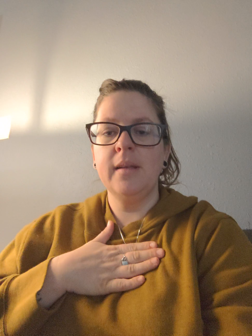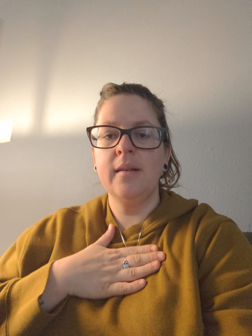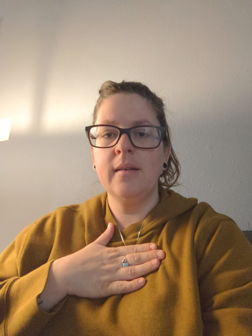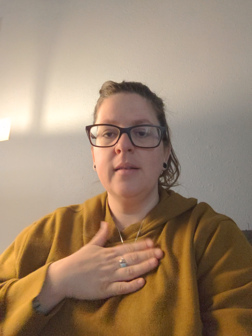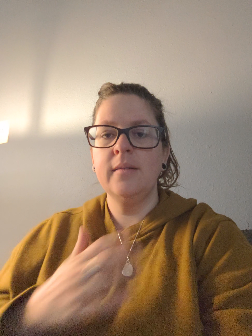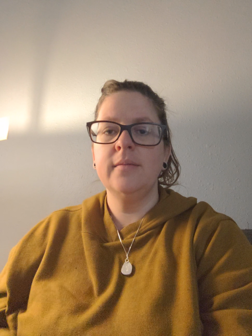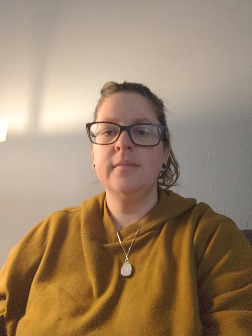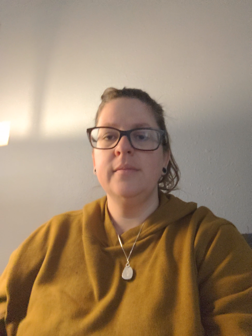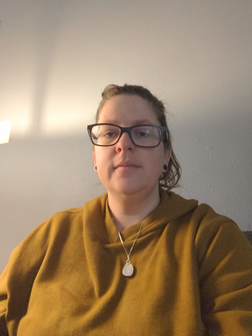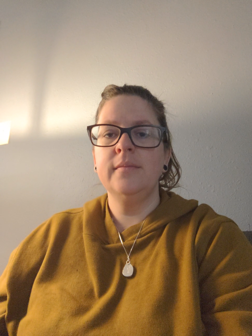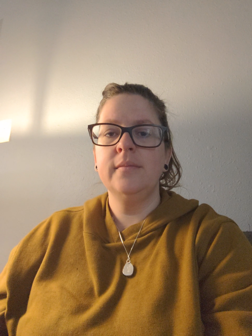my